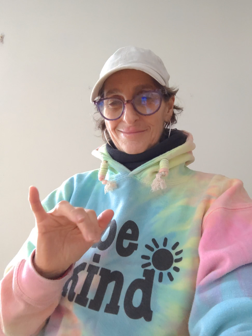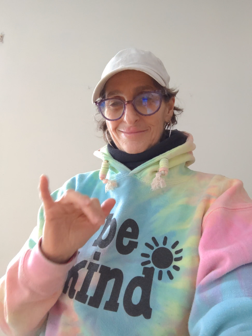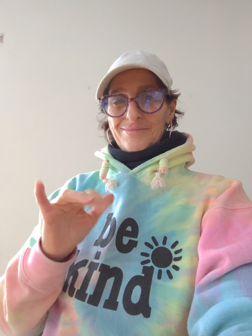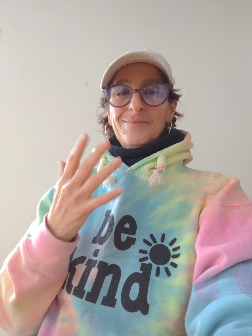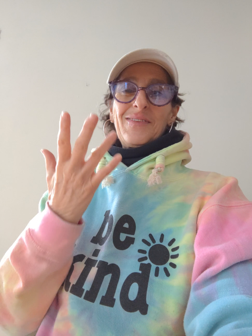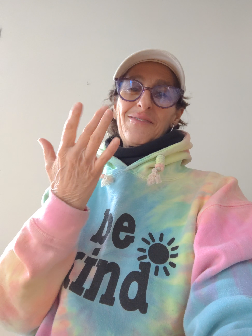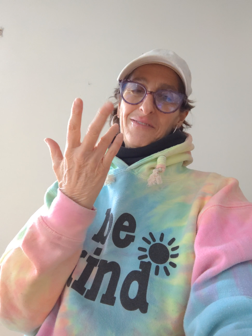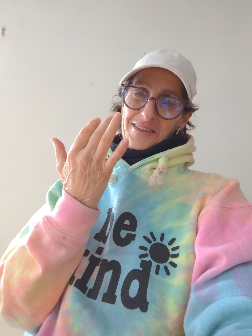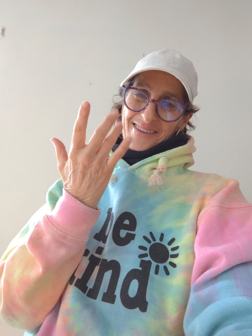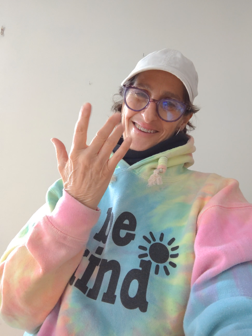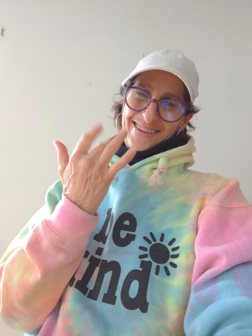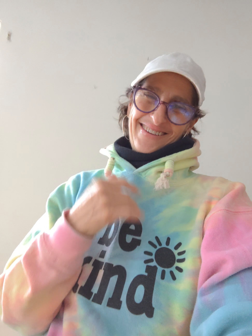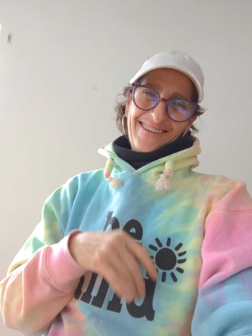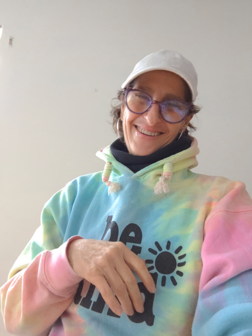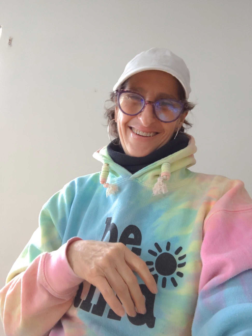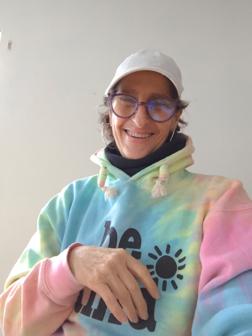finger